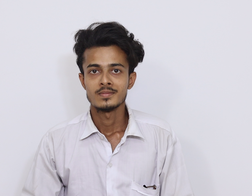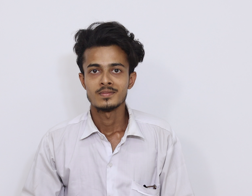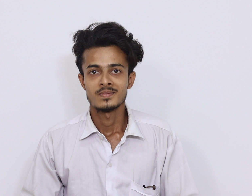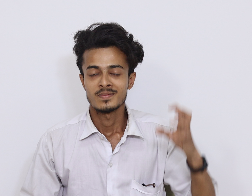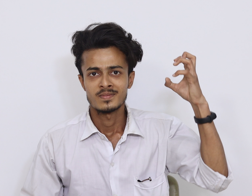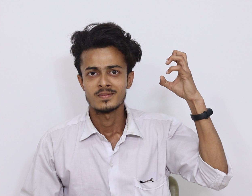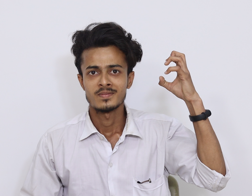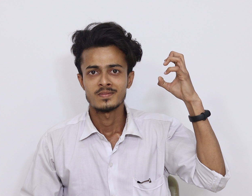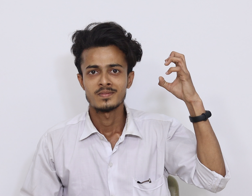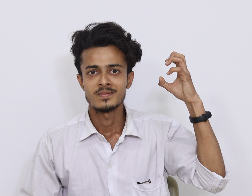stiff